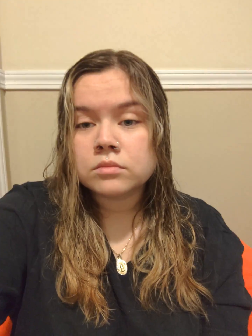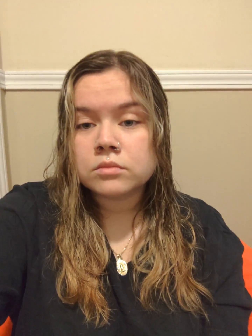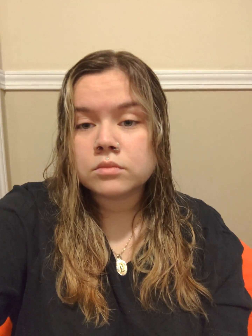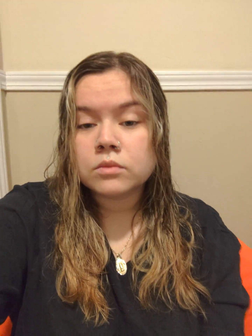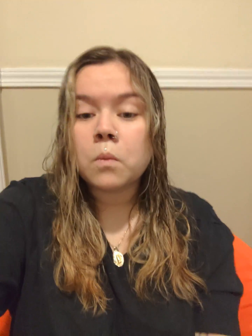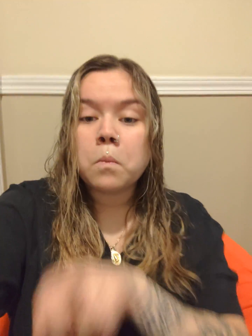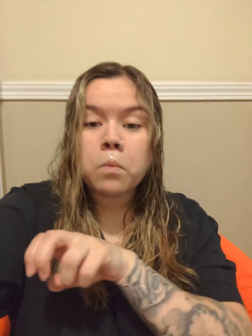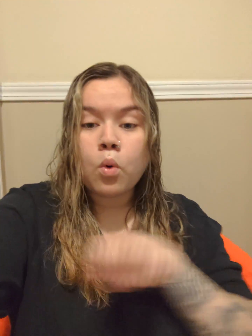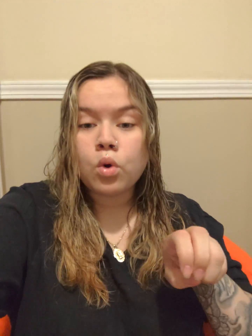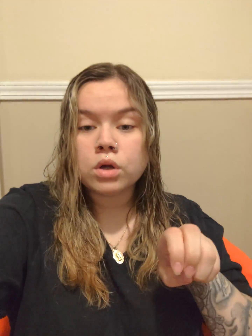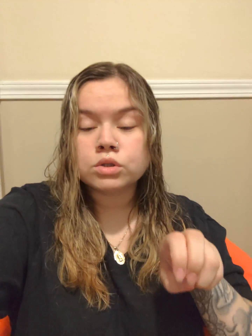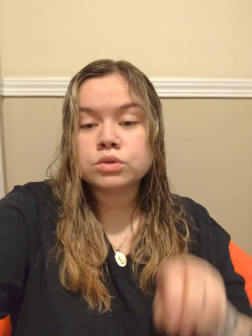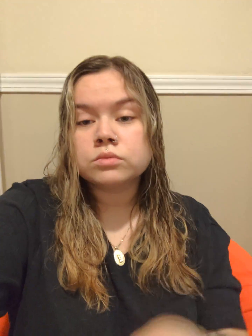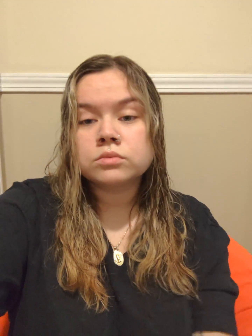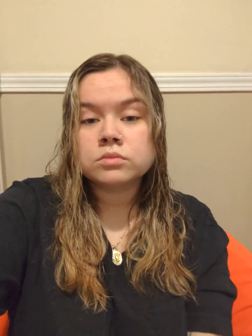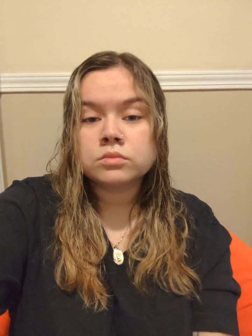porch